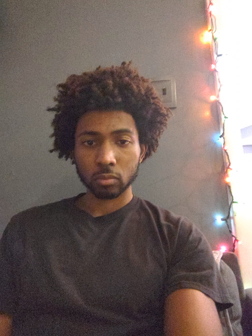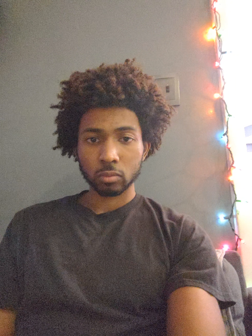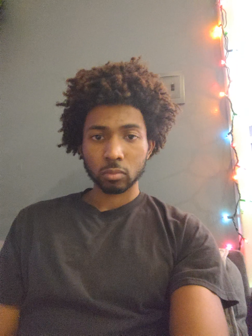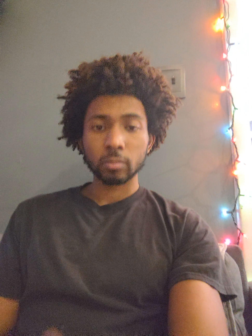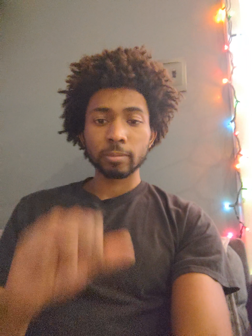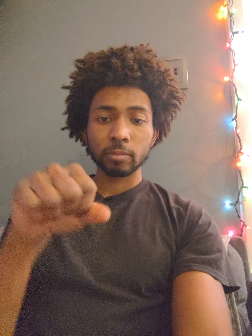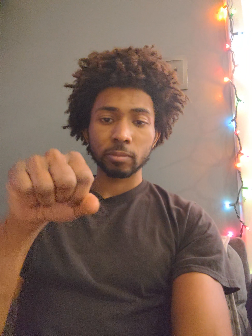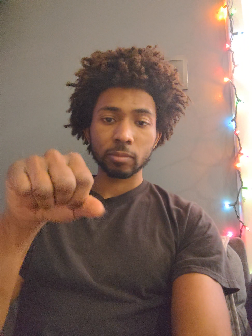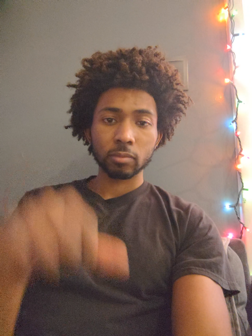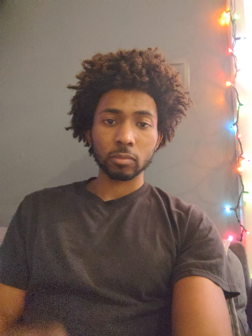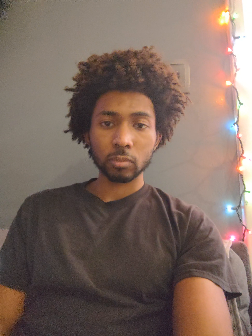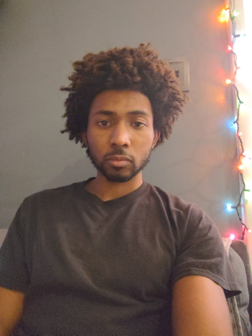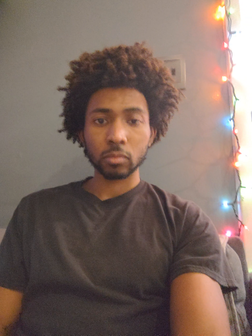yes